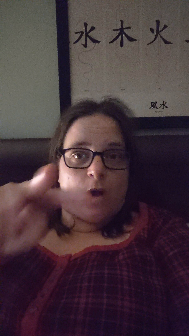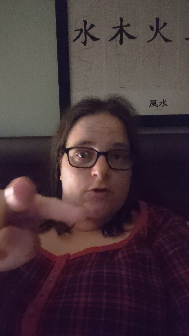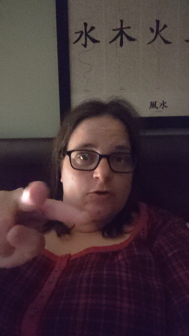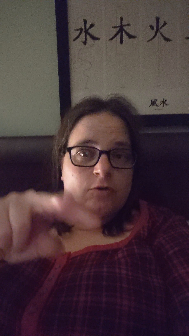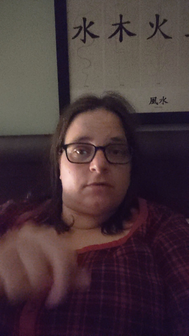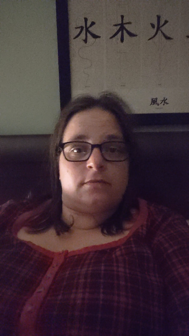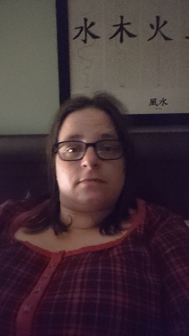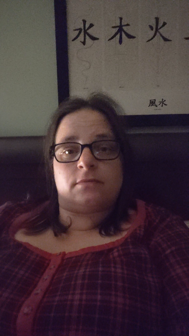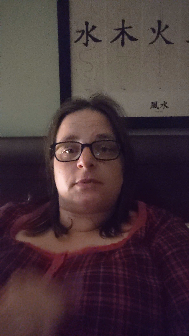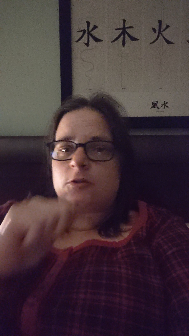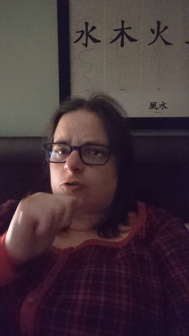don't